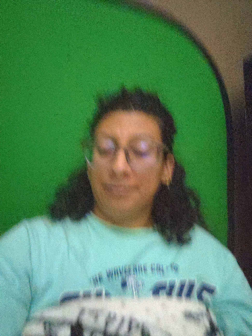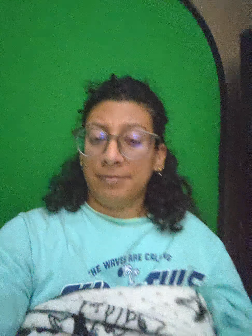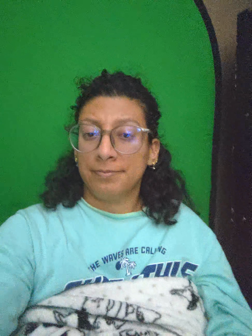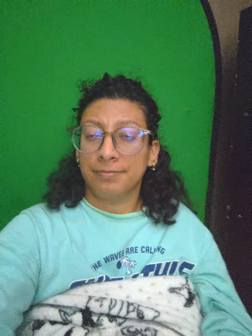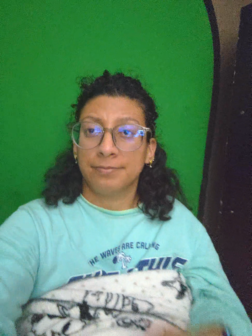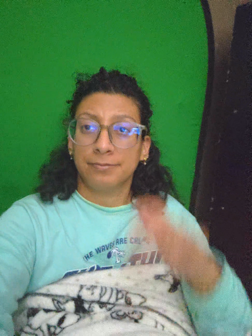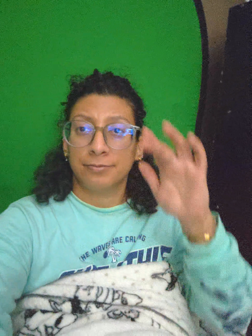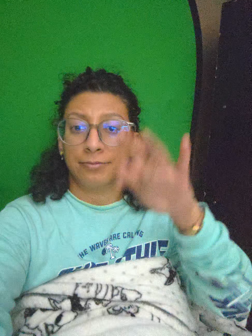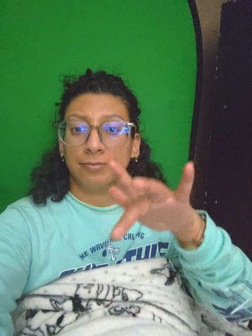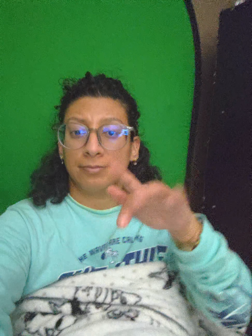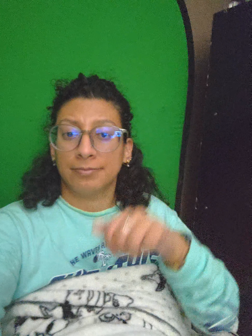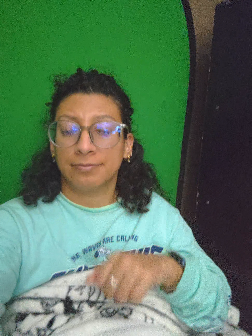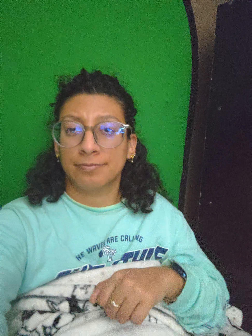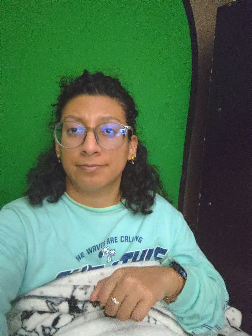touch